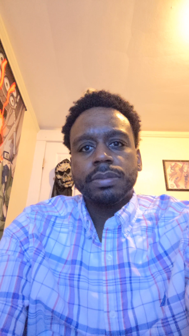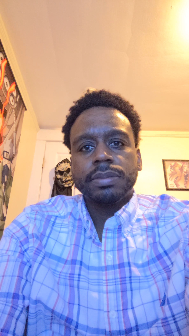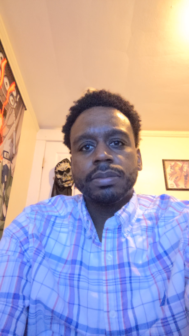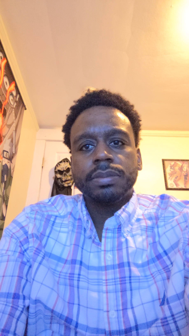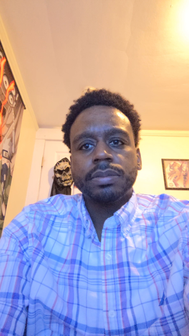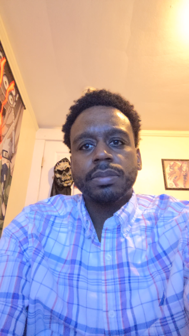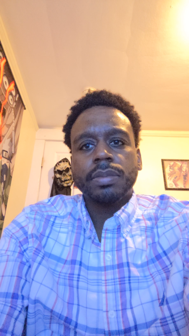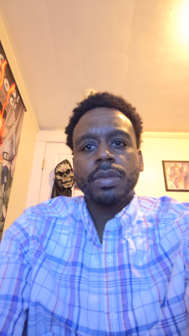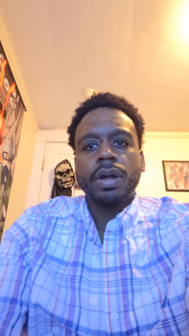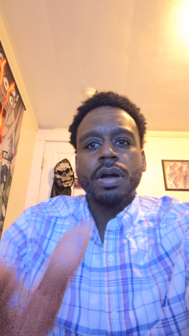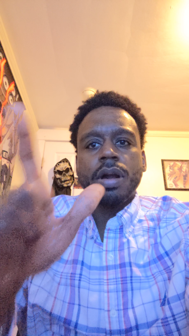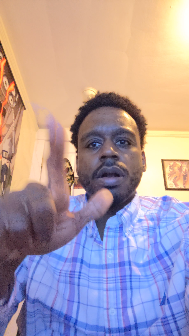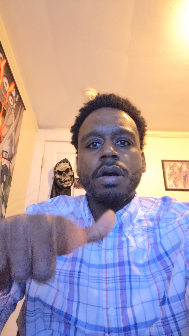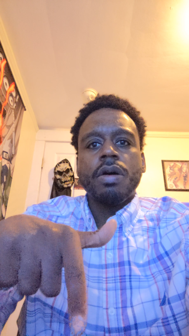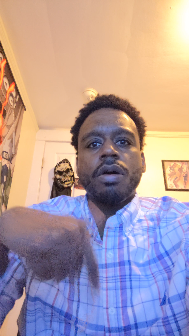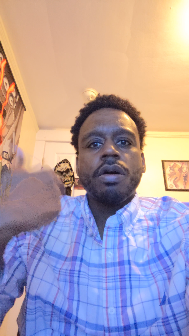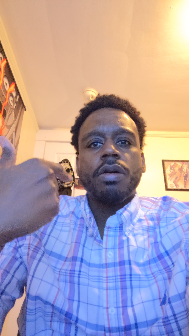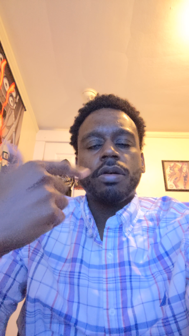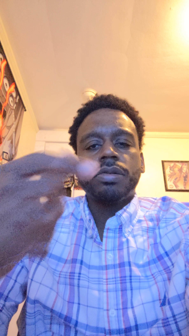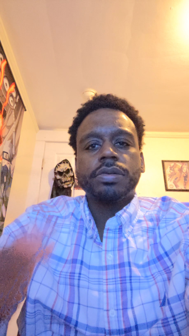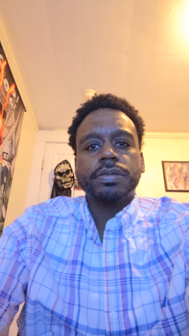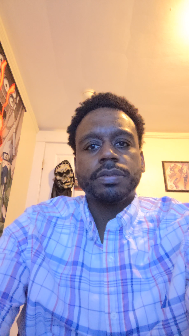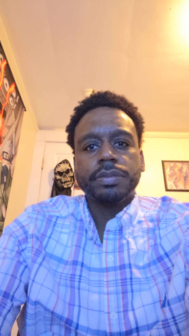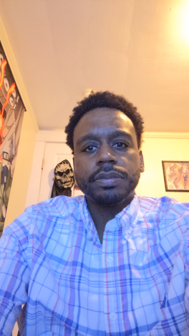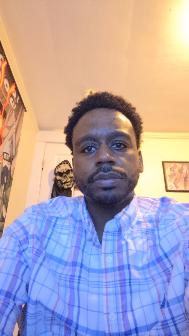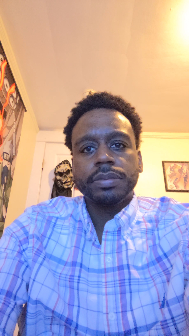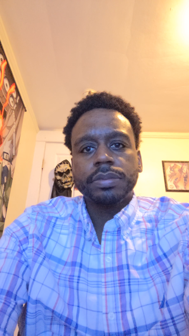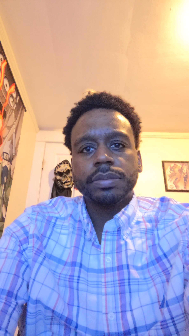long